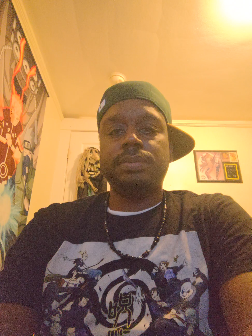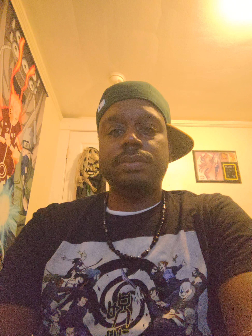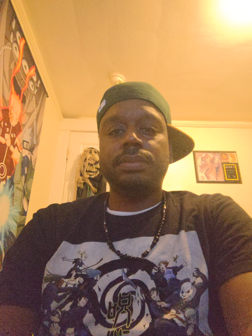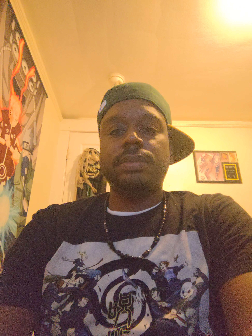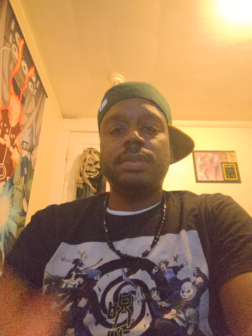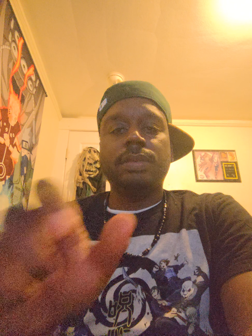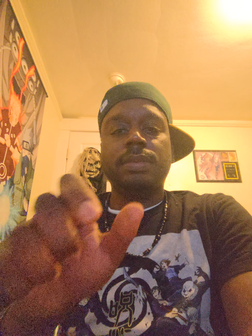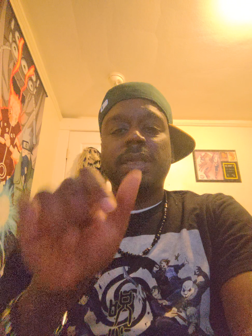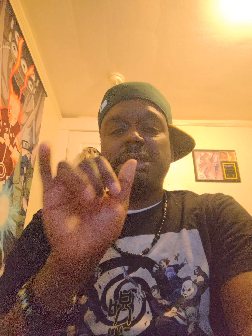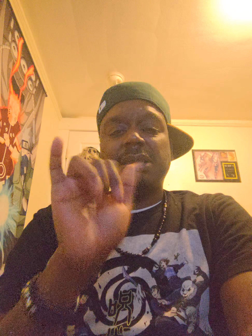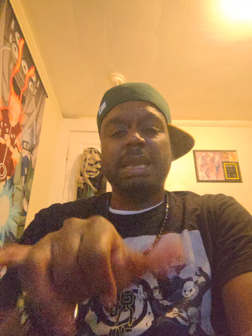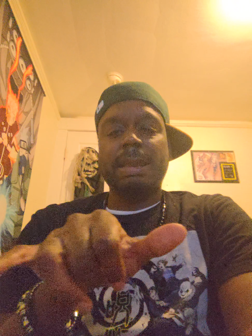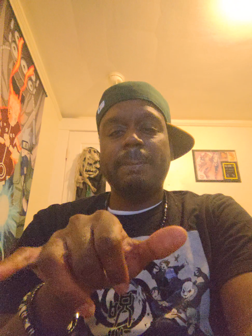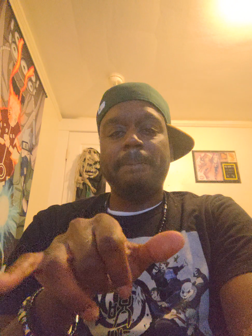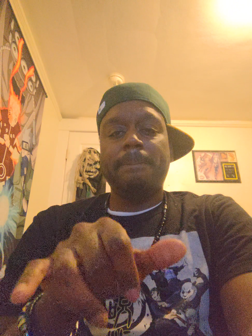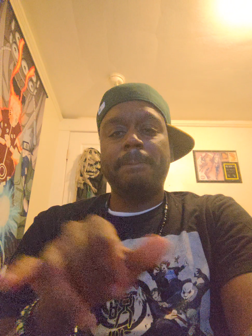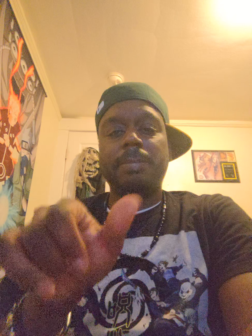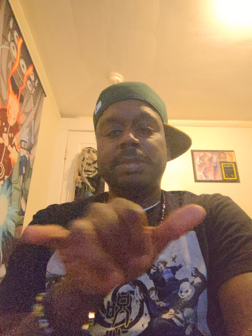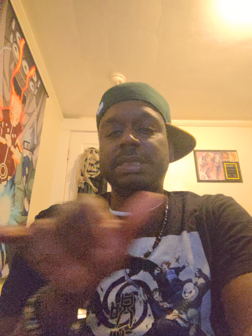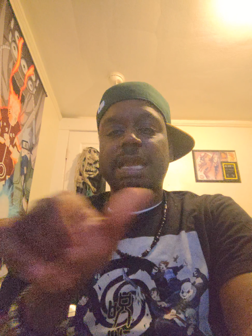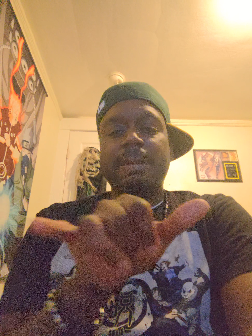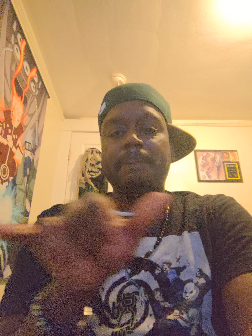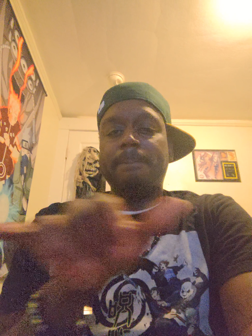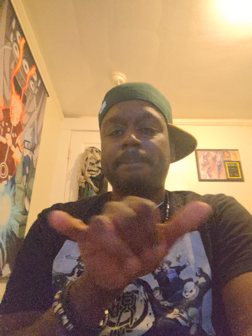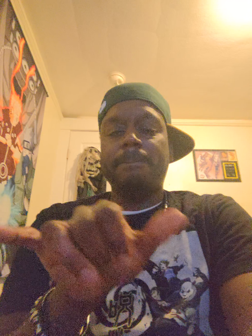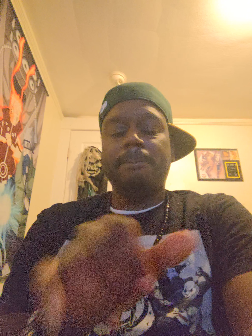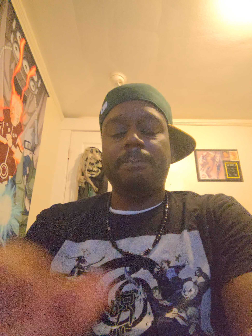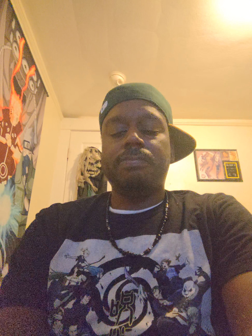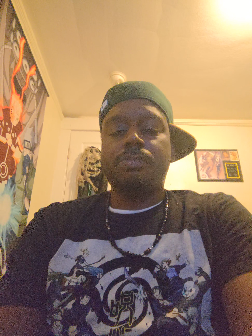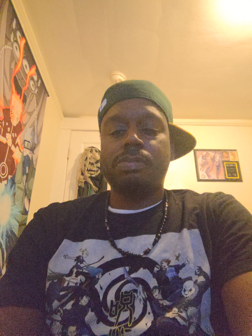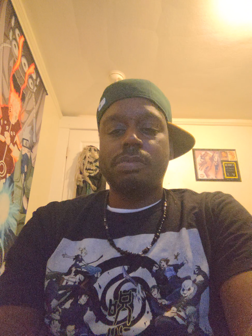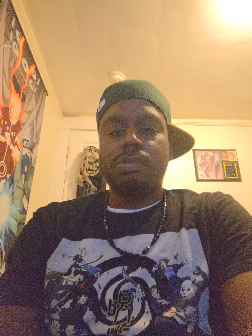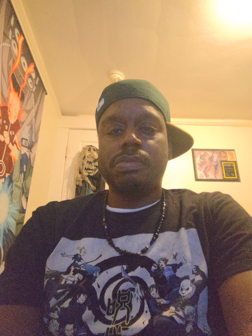same